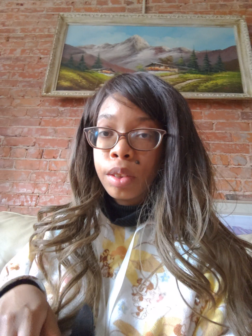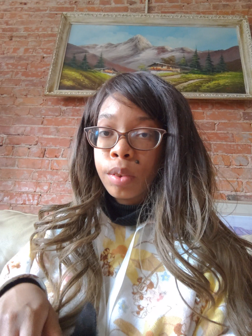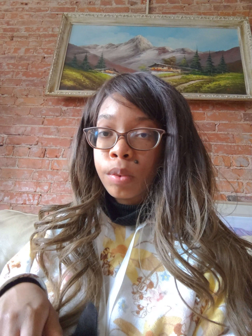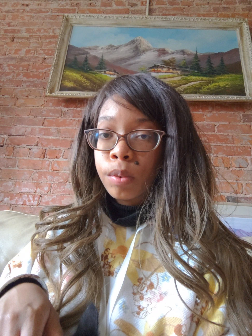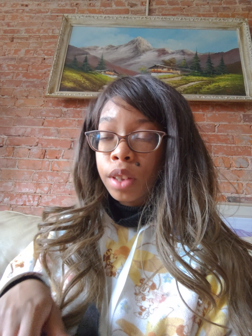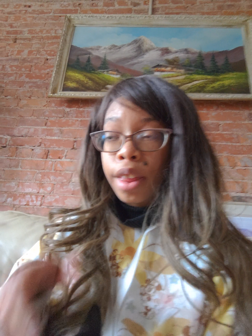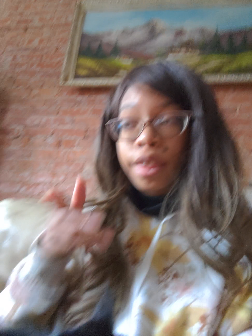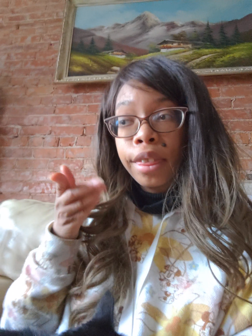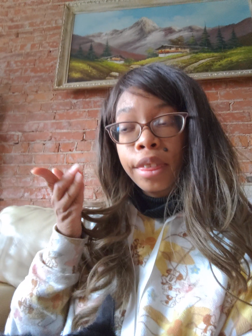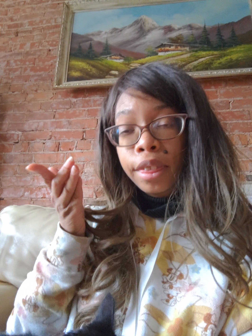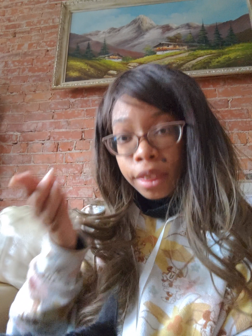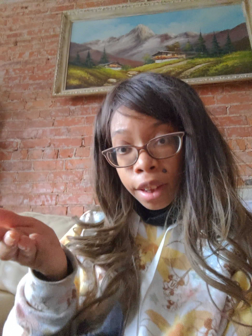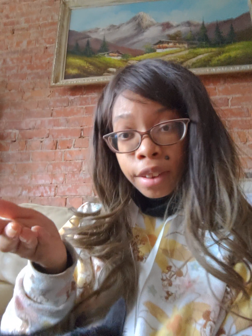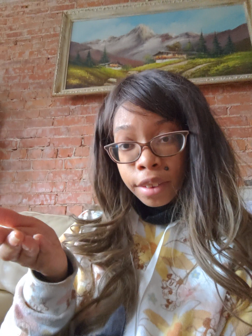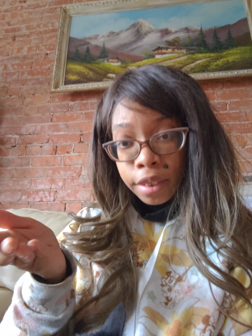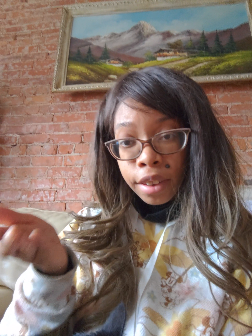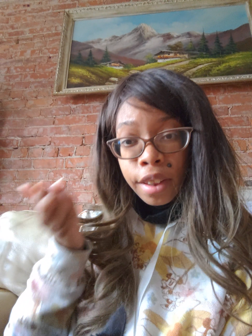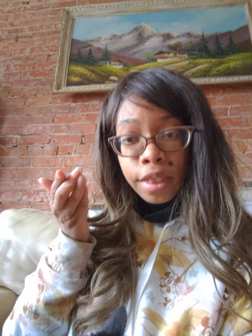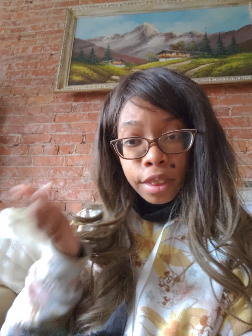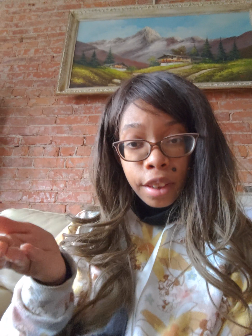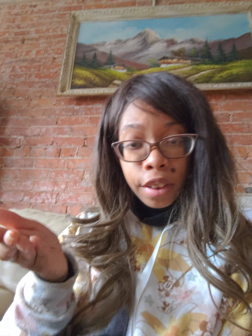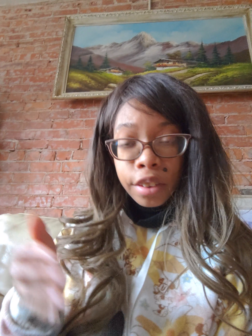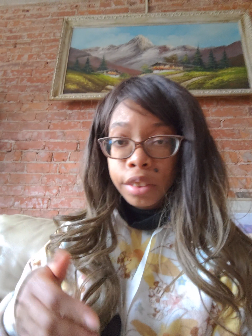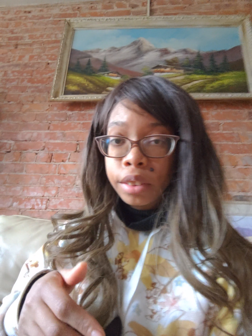there